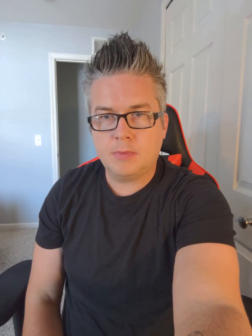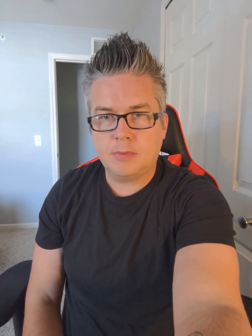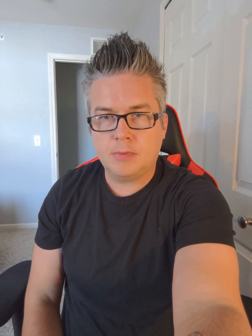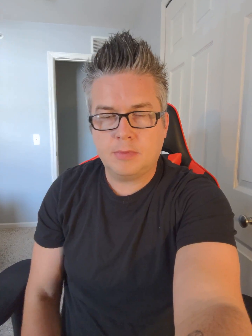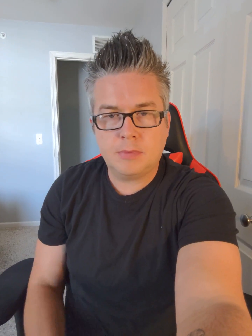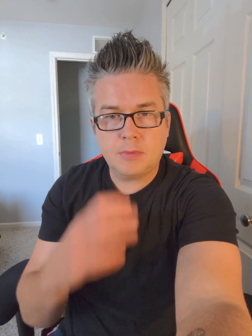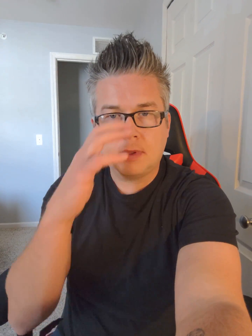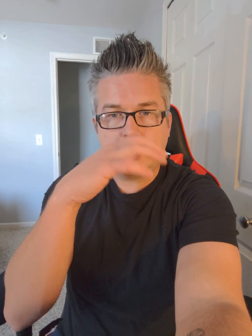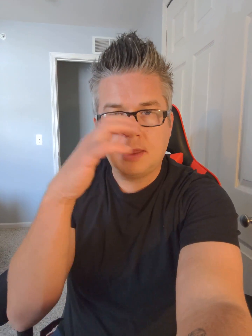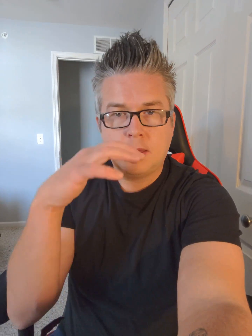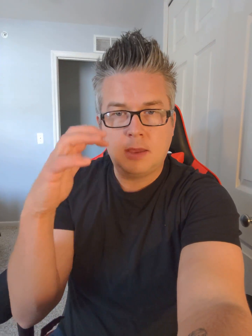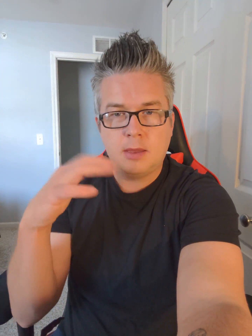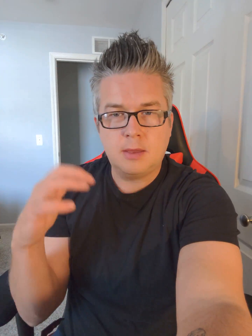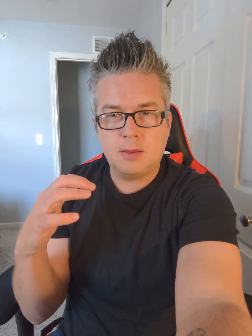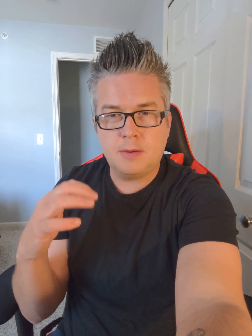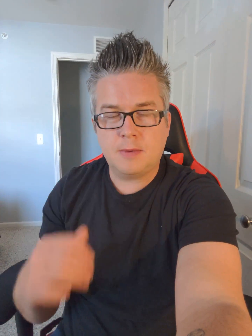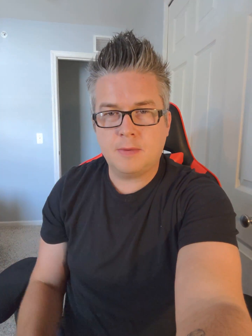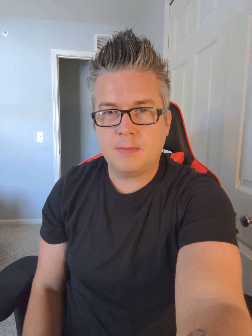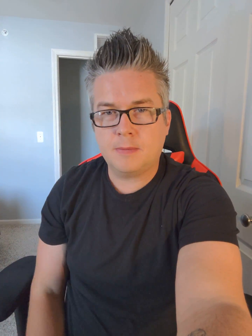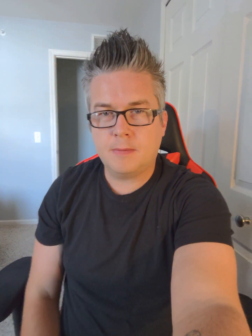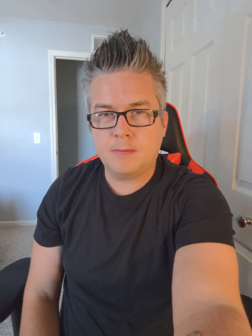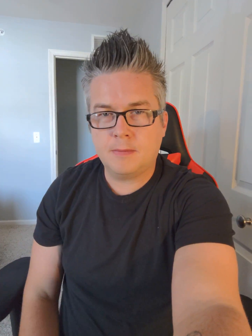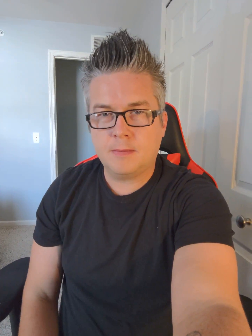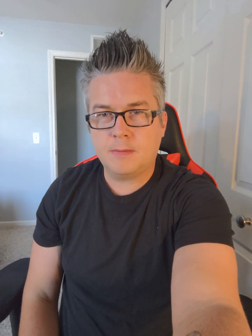grapes